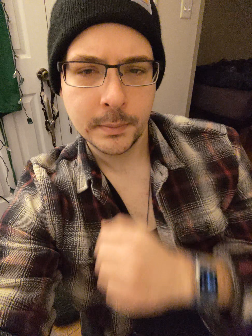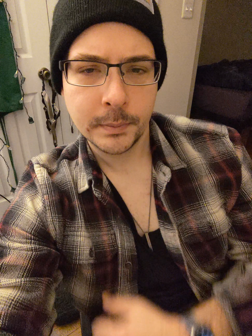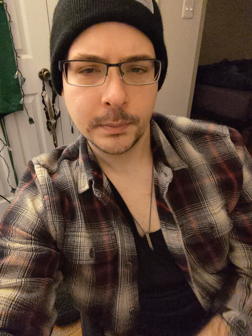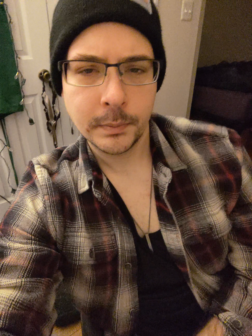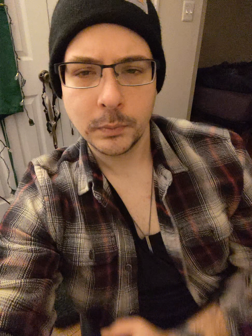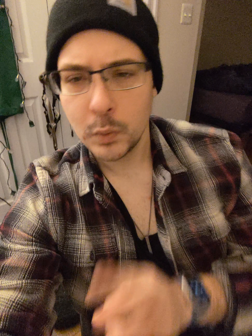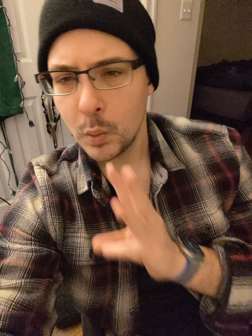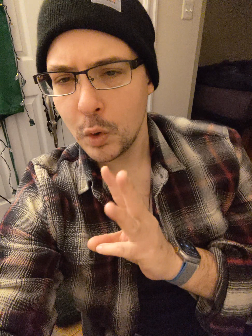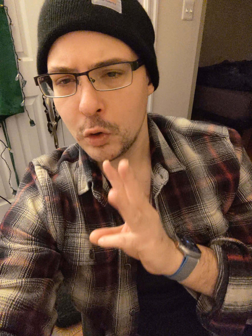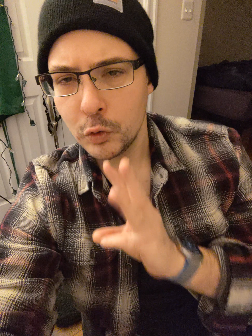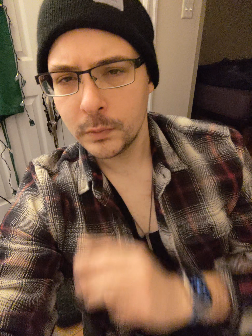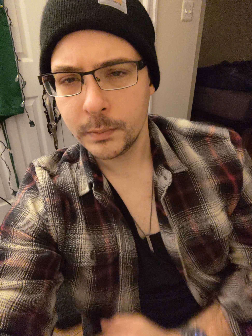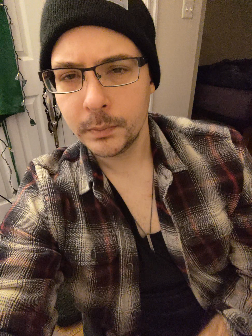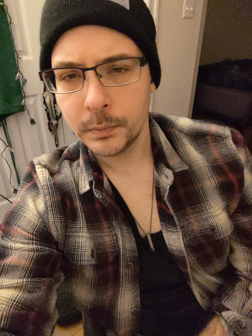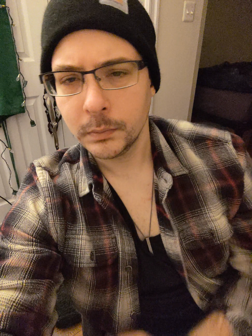water